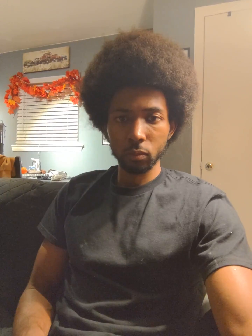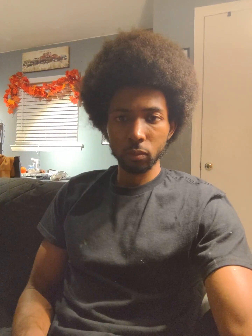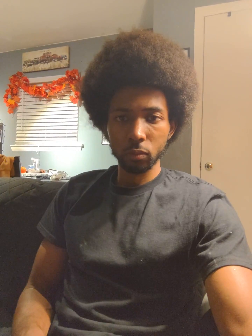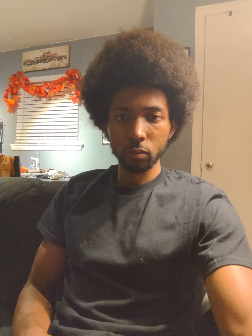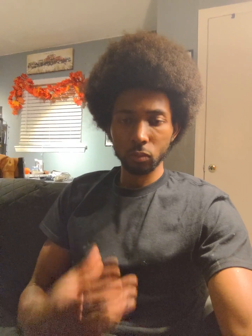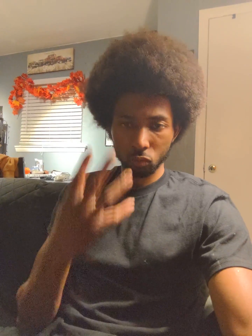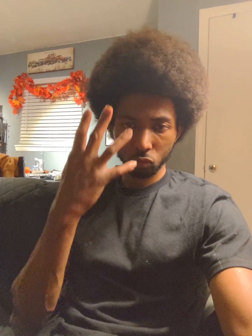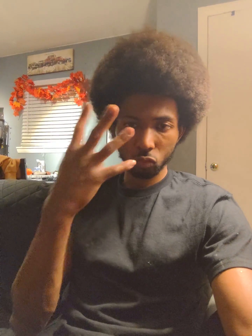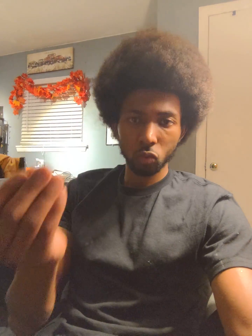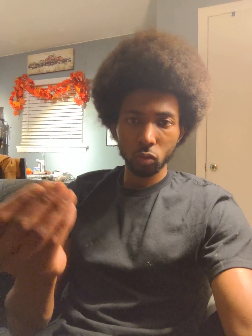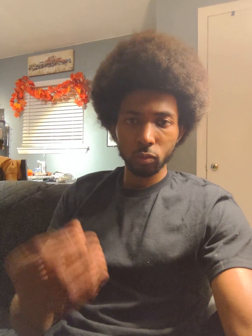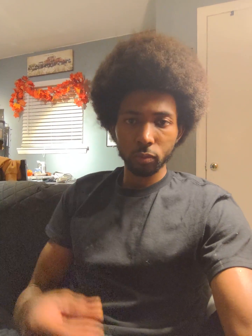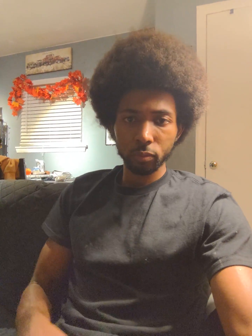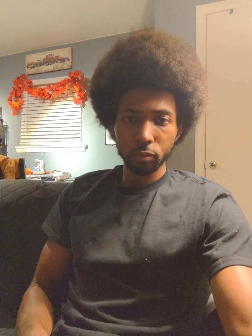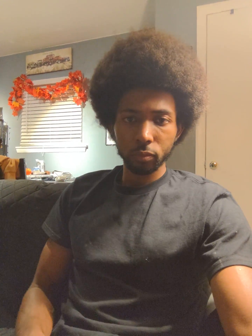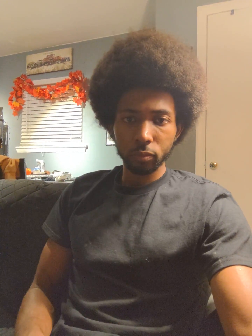going to